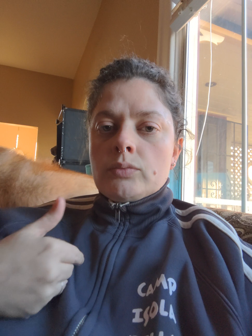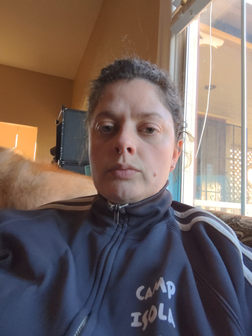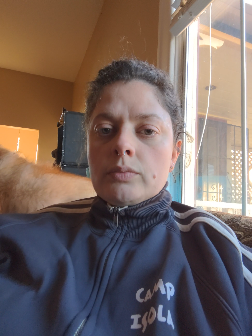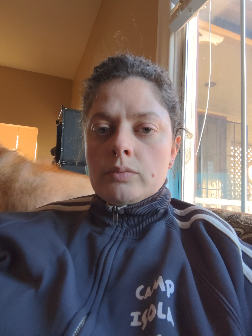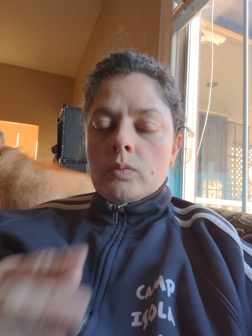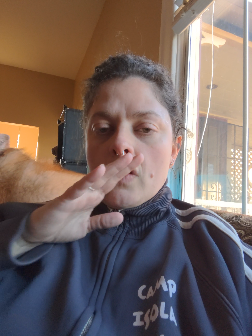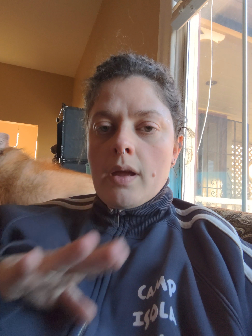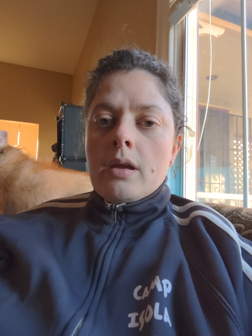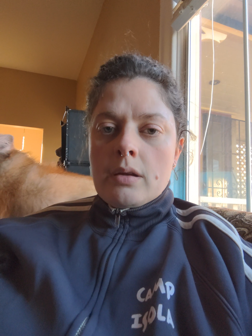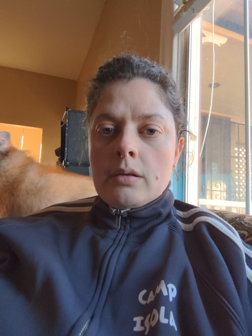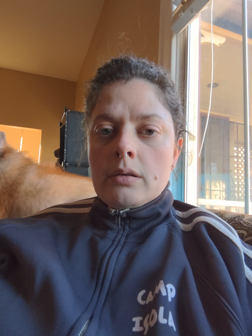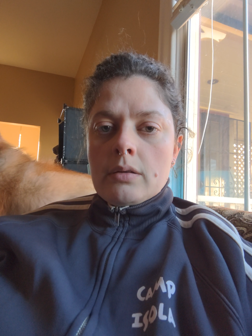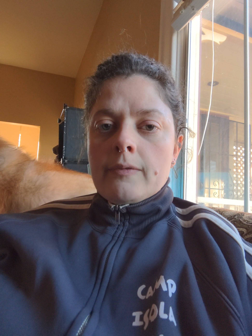quiet